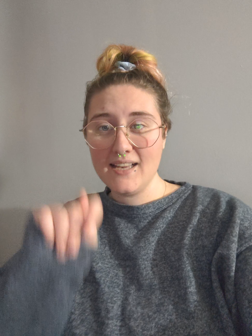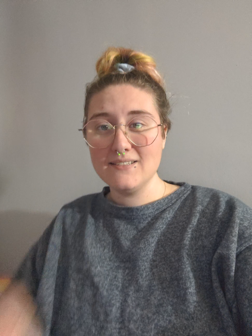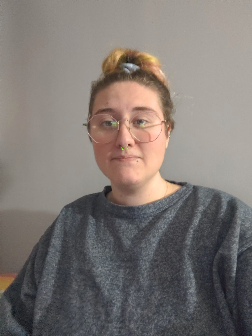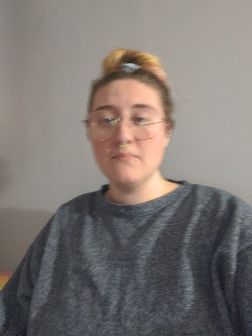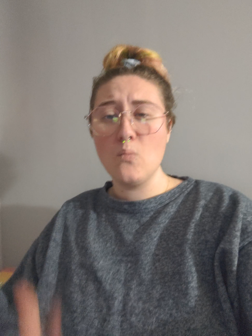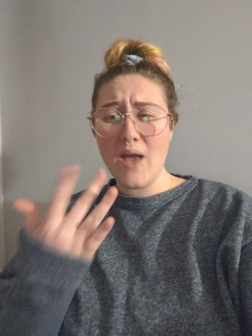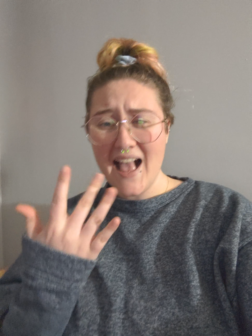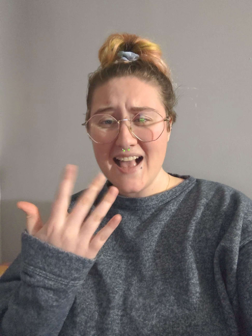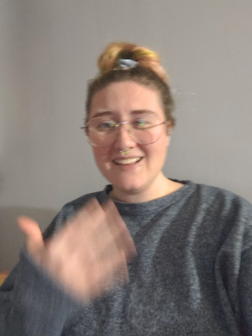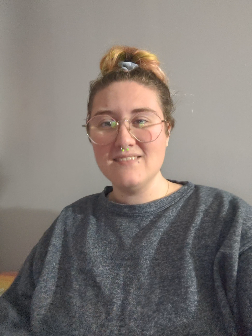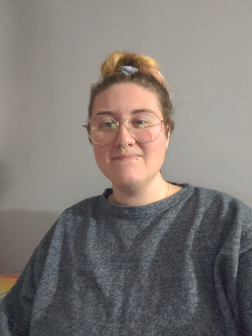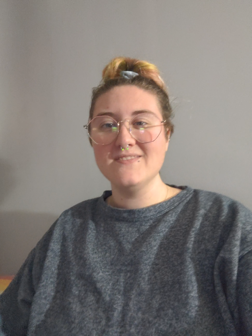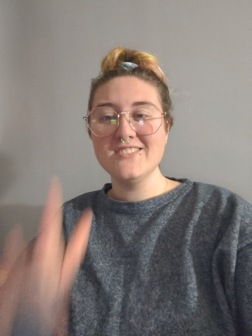wait